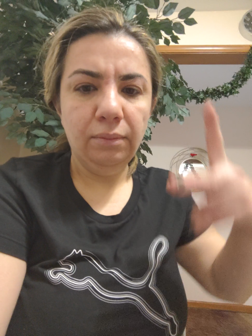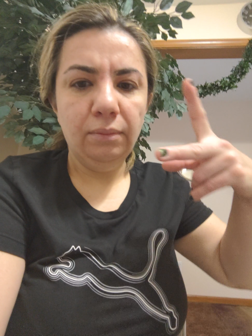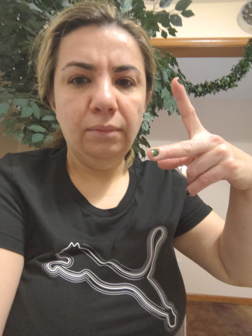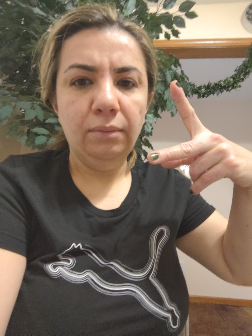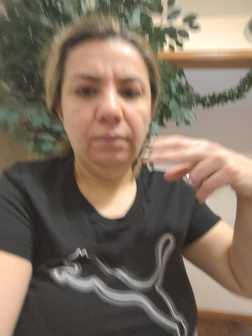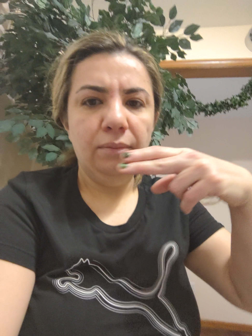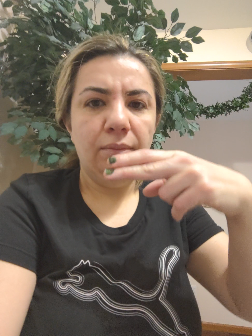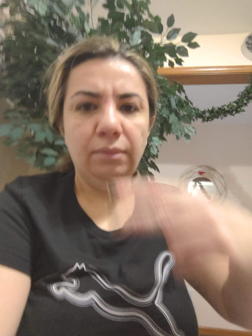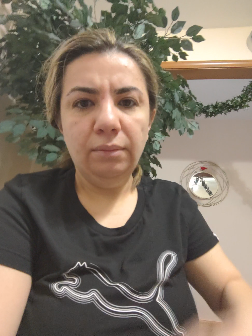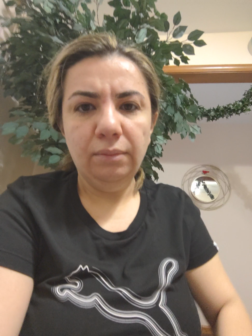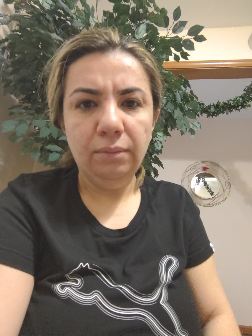scissors